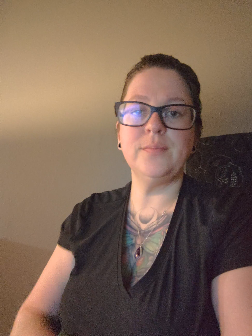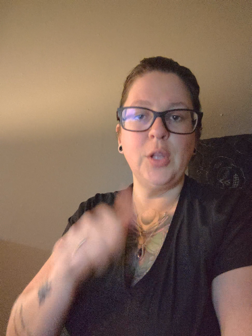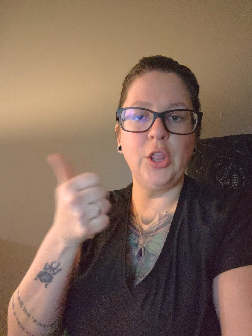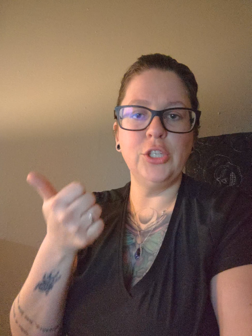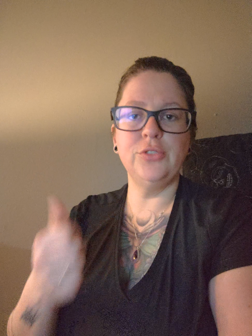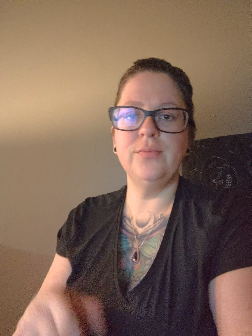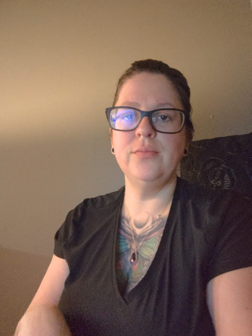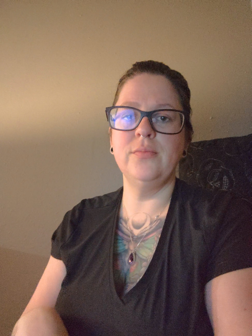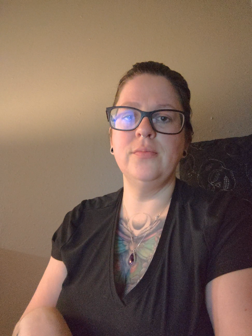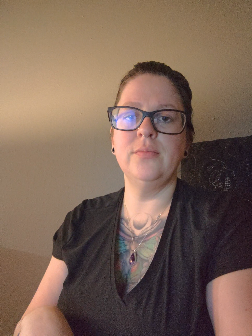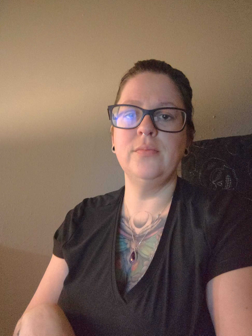another